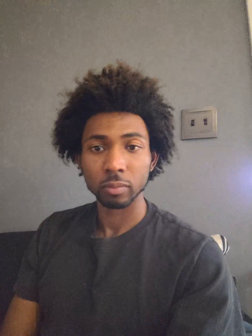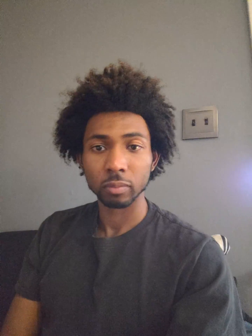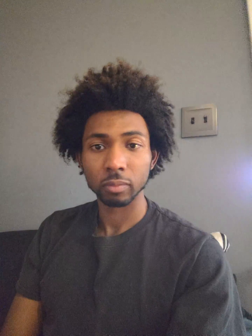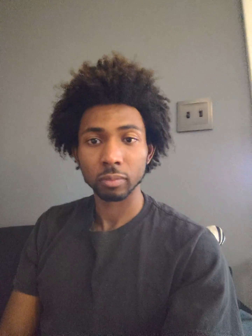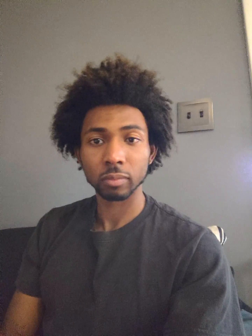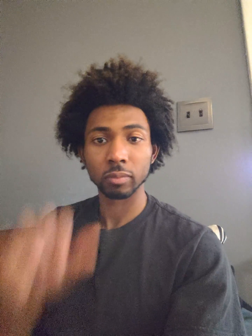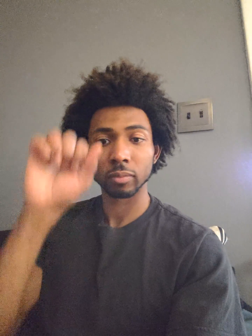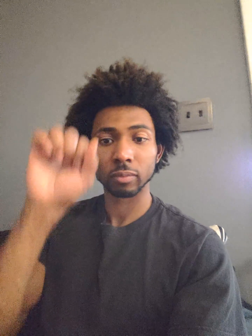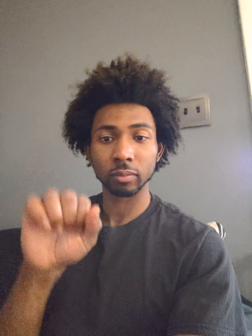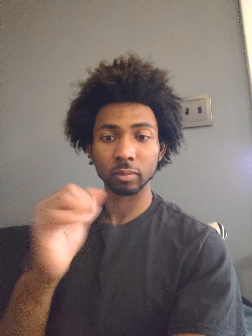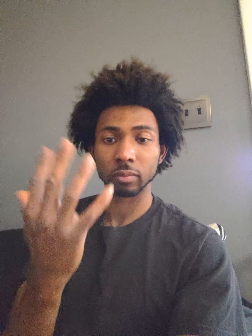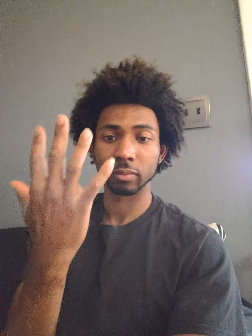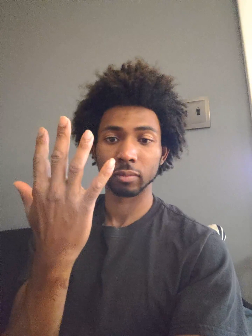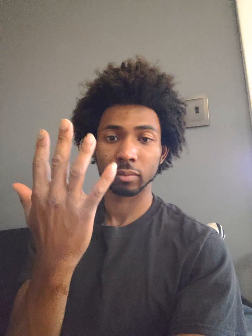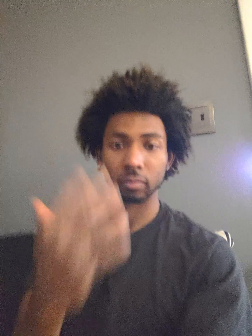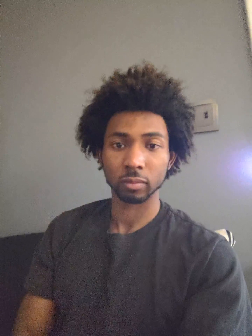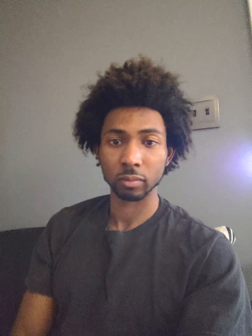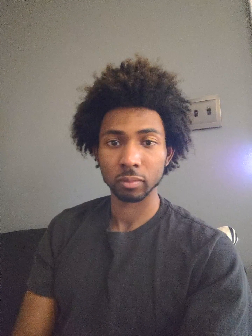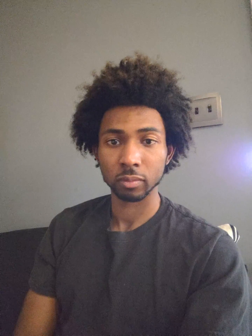gloves